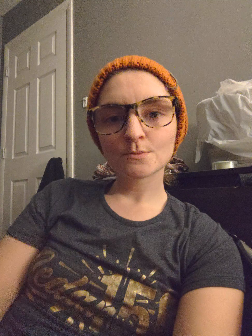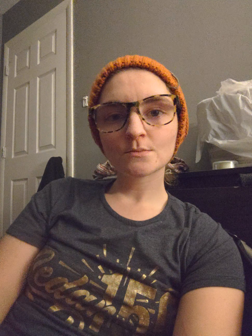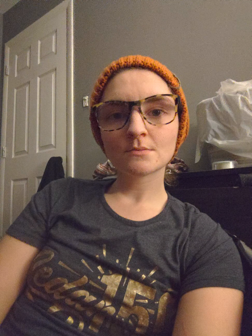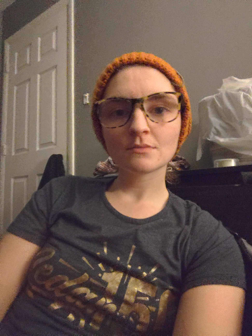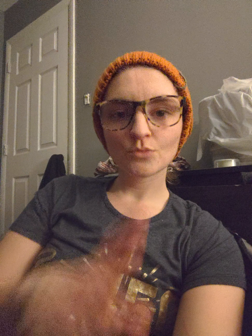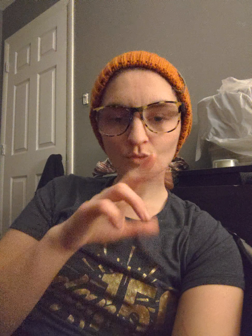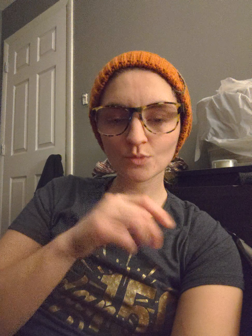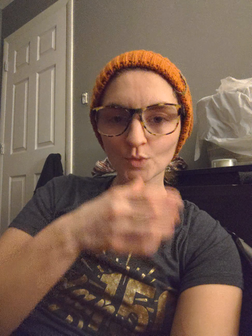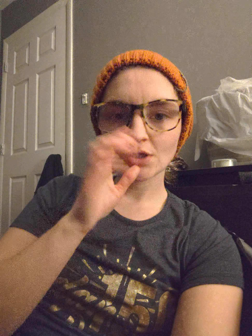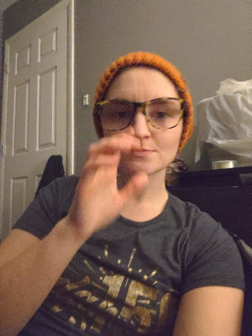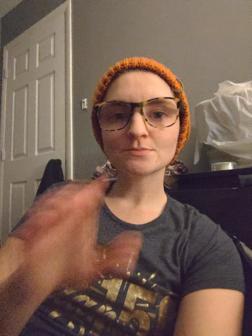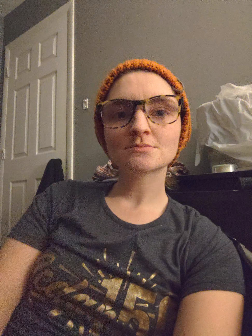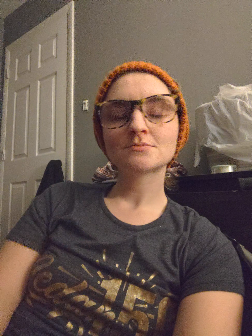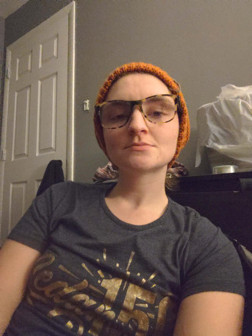drink